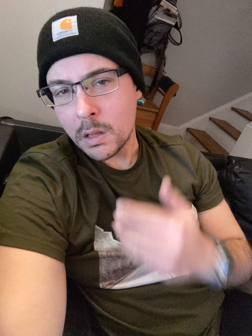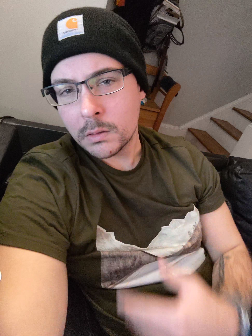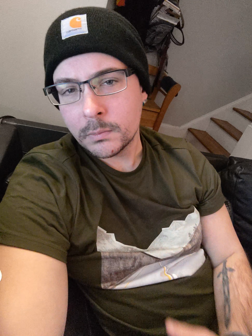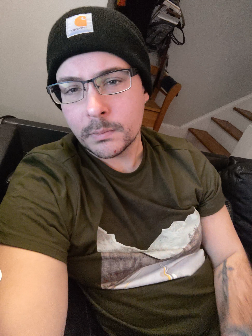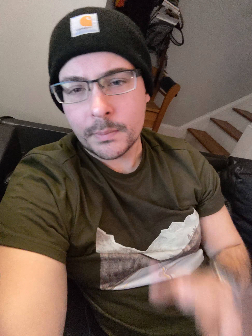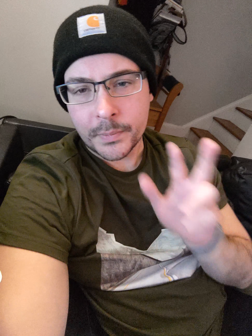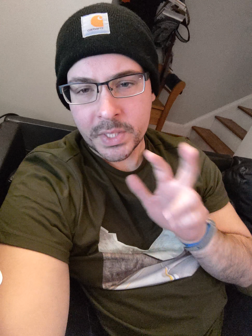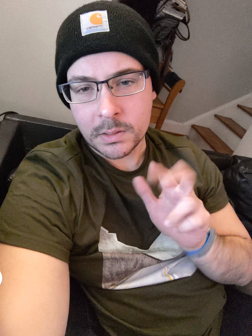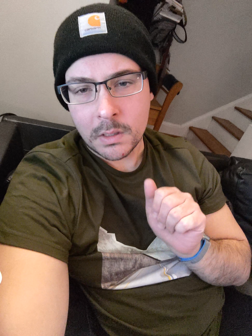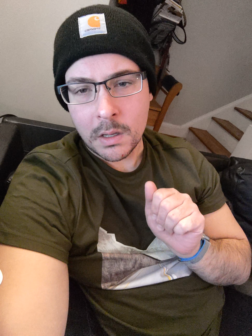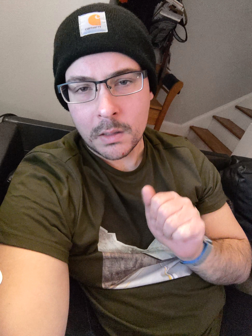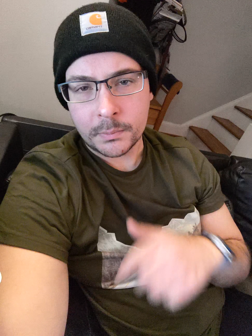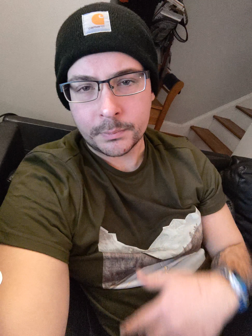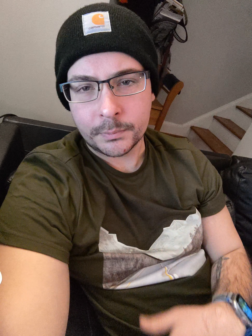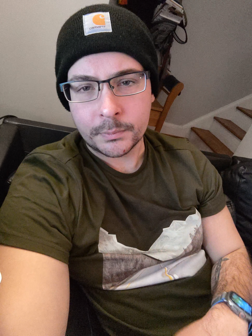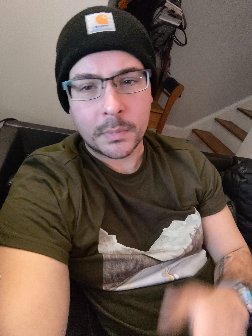pizza